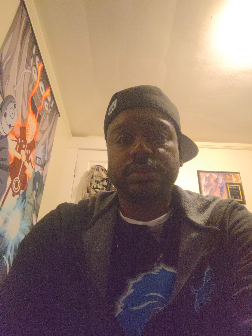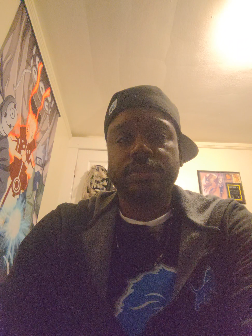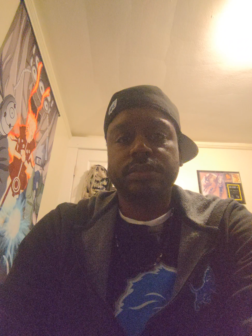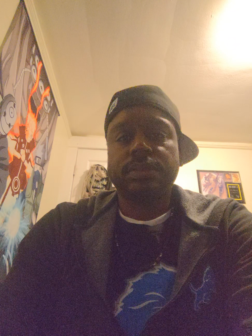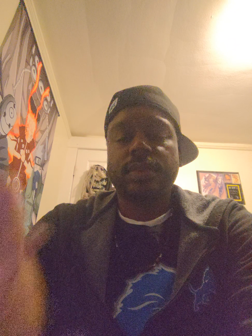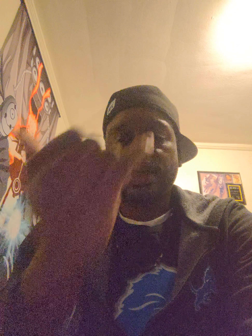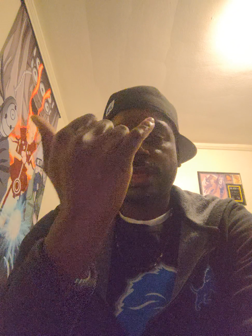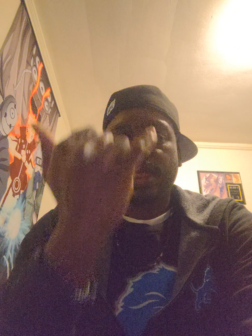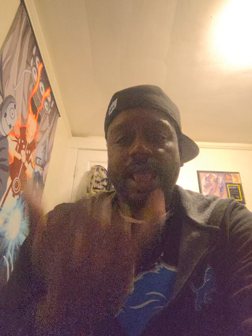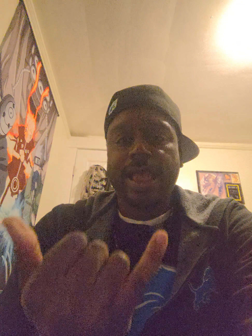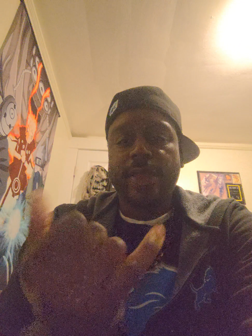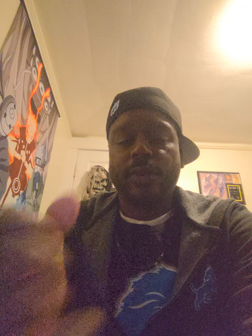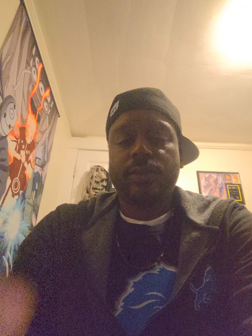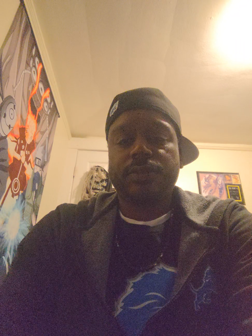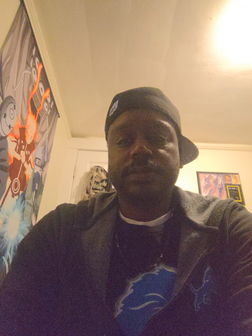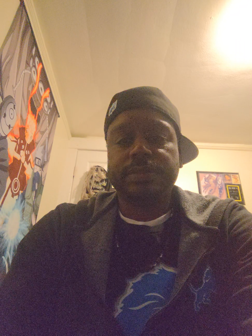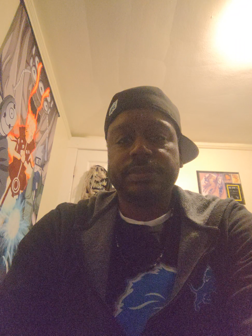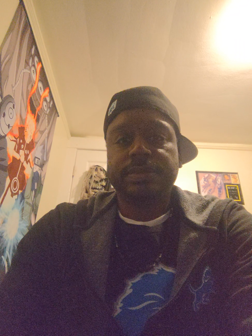now